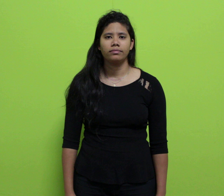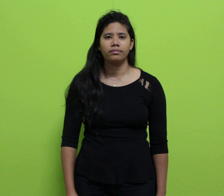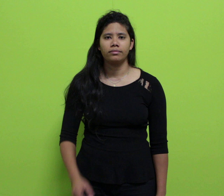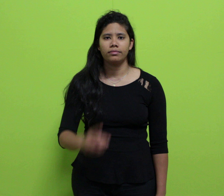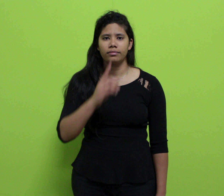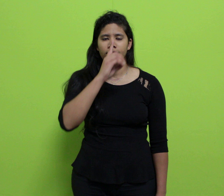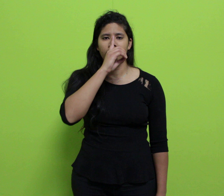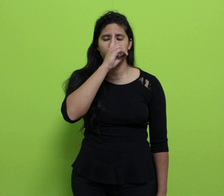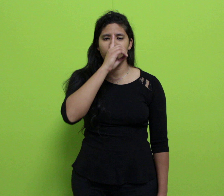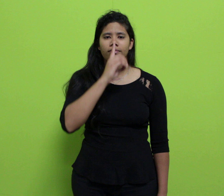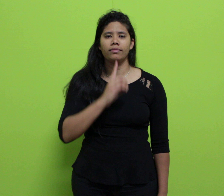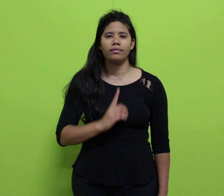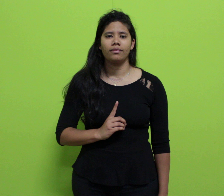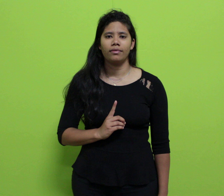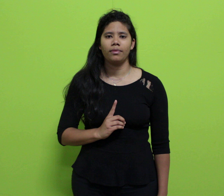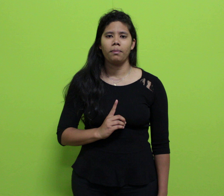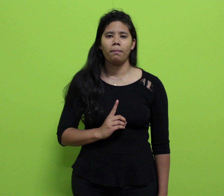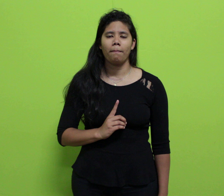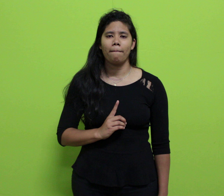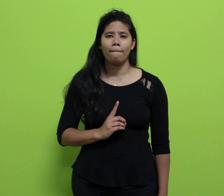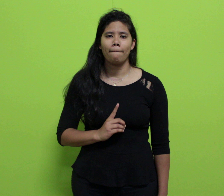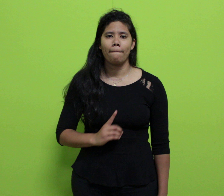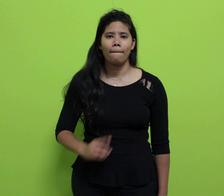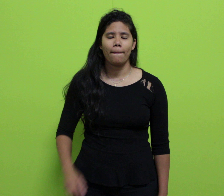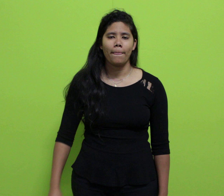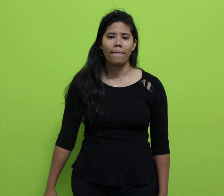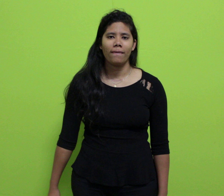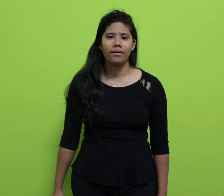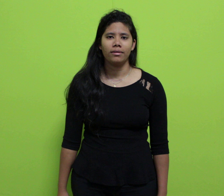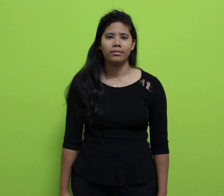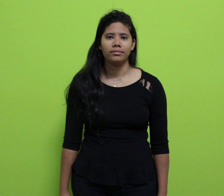amarelo